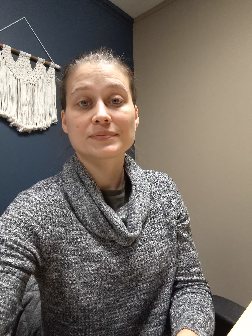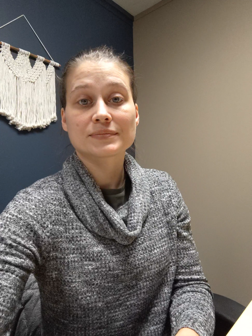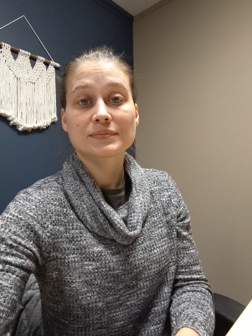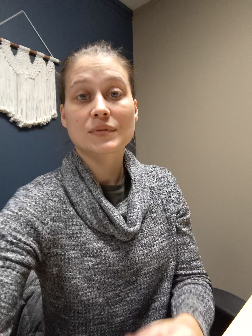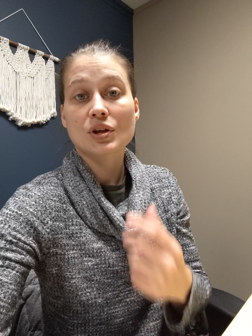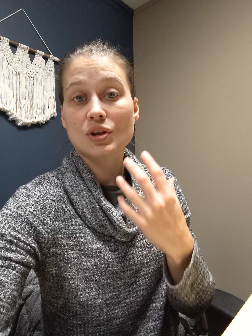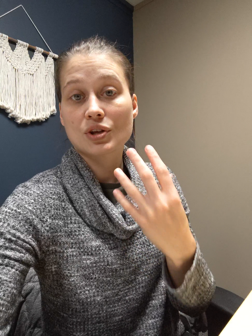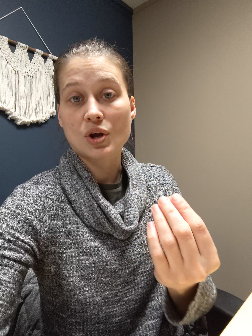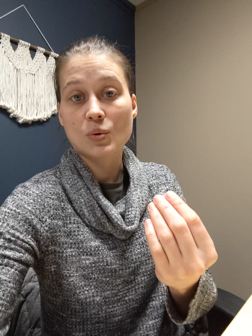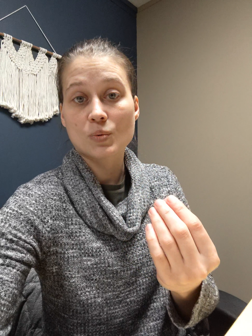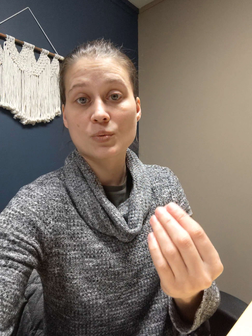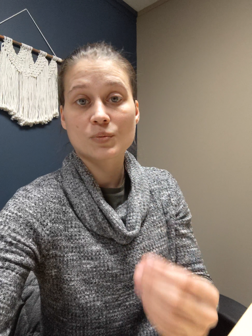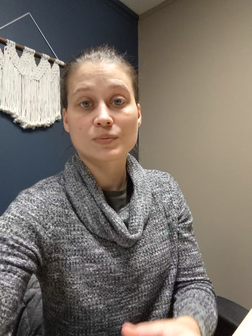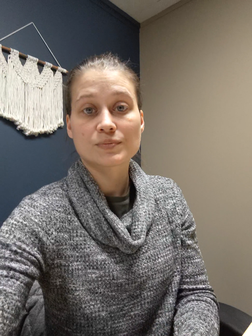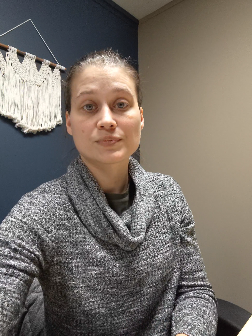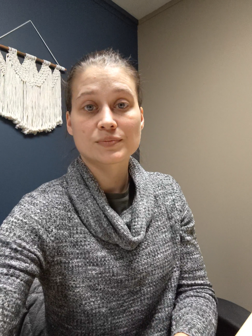go